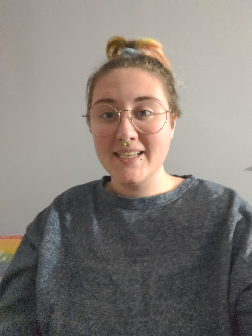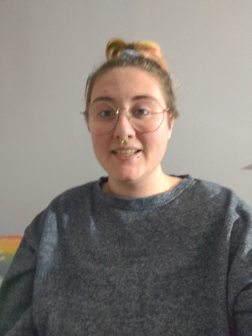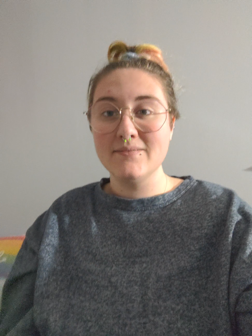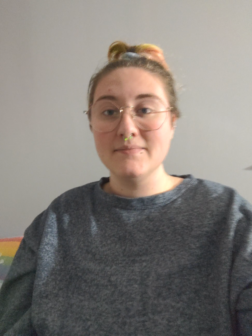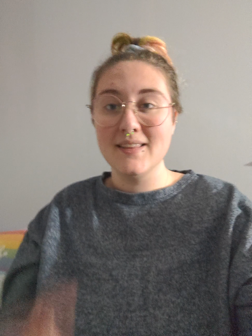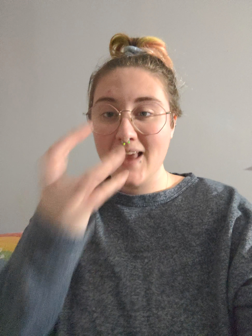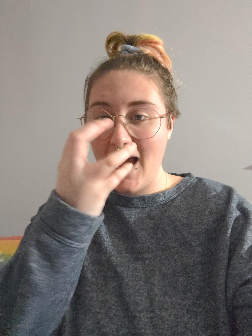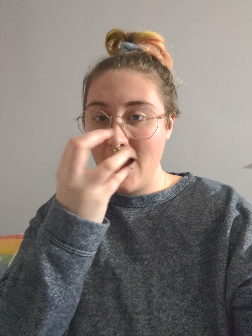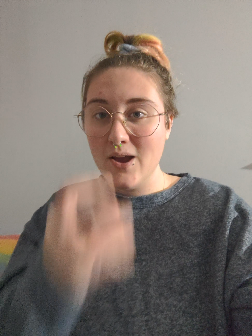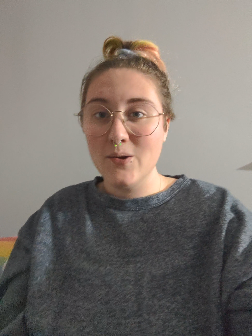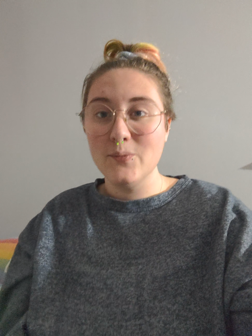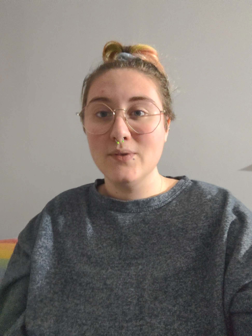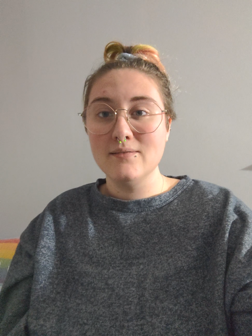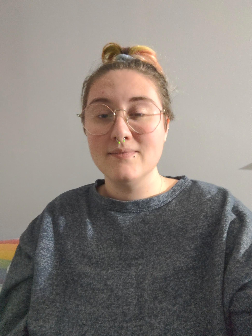clown